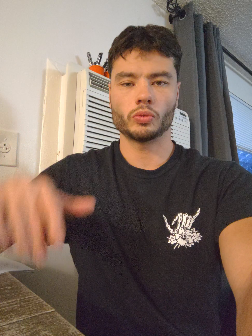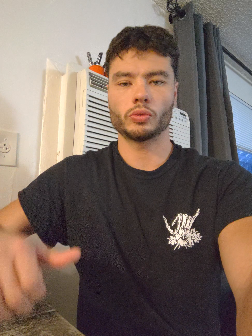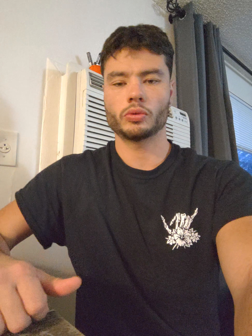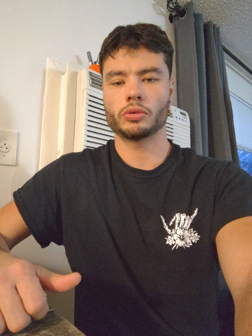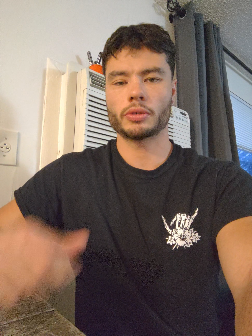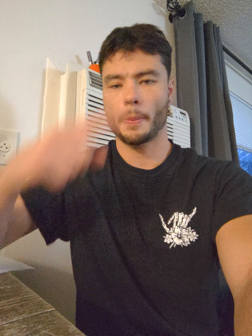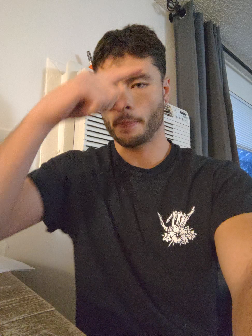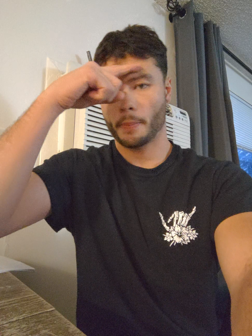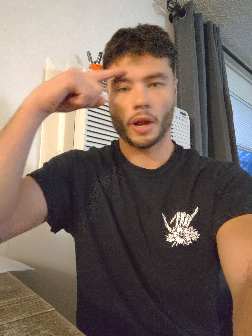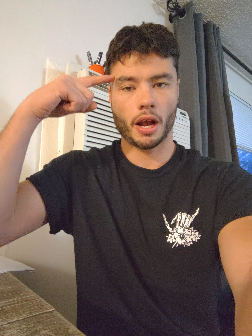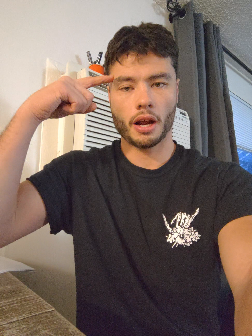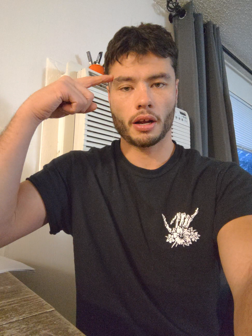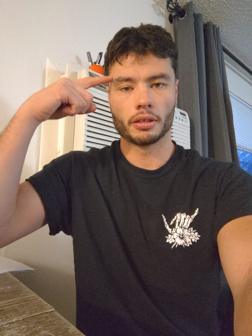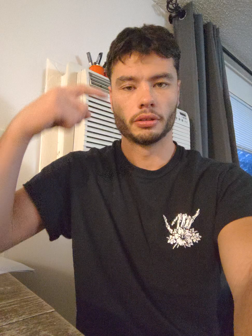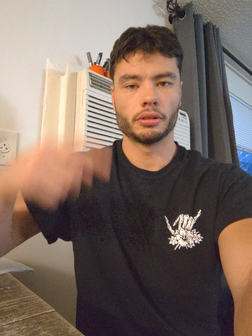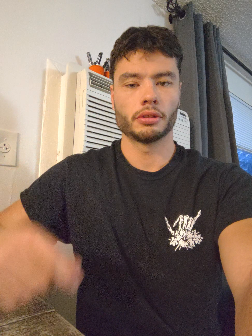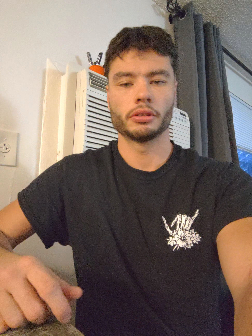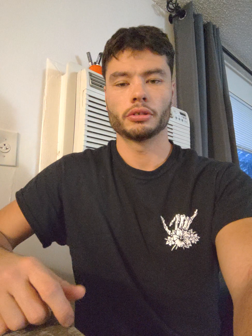black